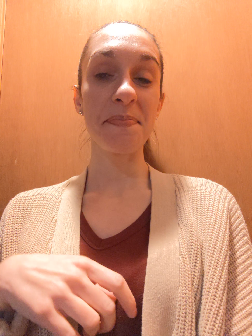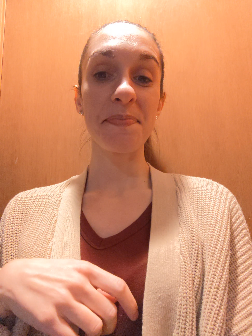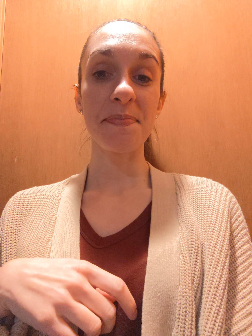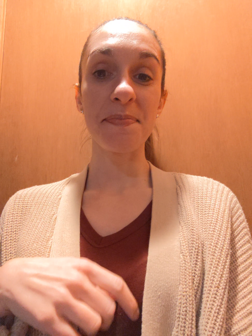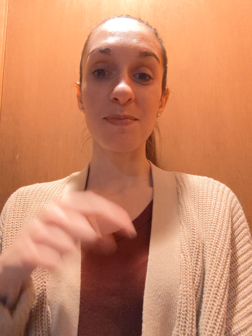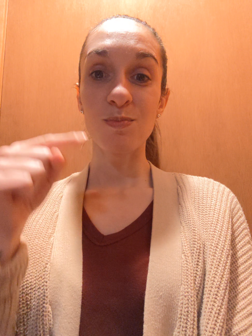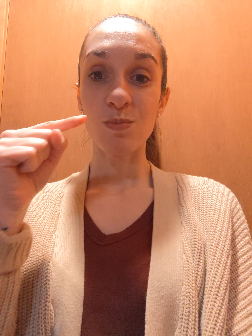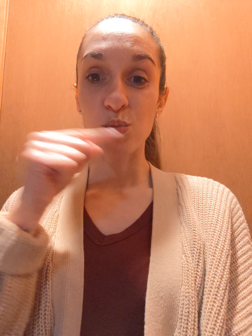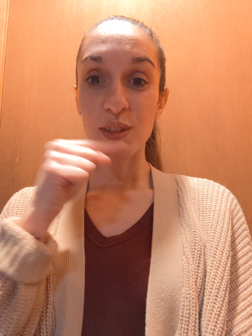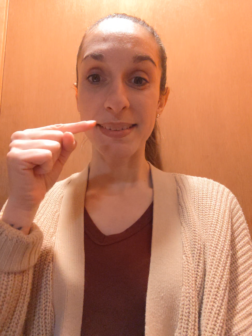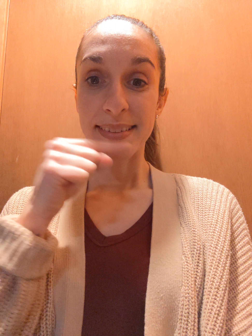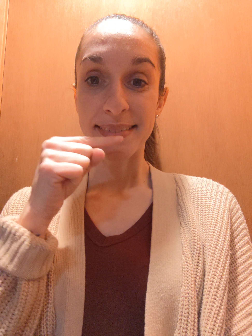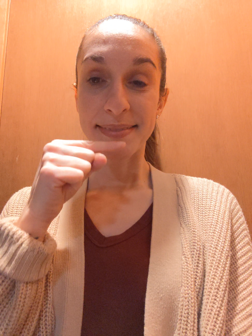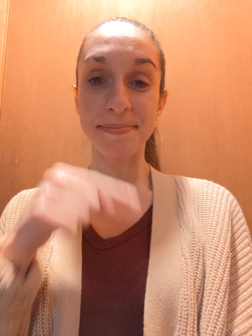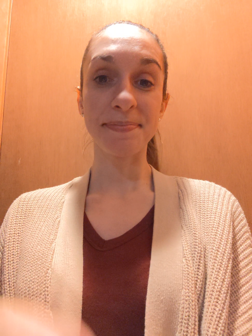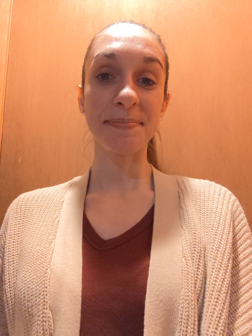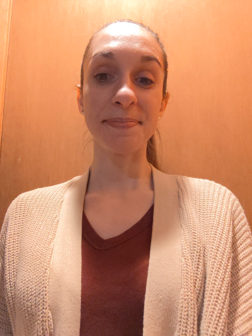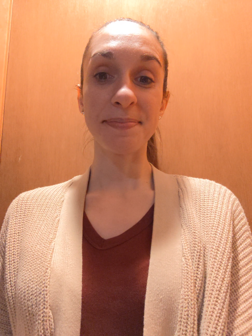toothbrush